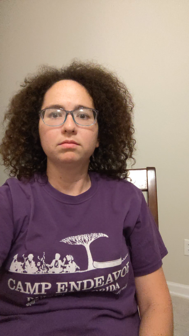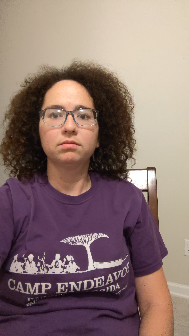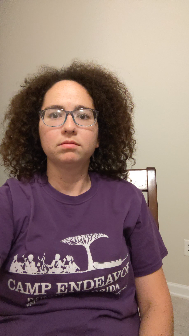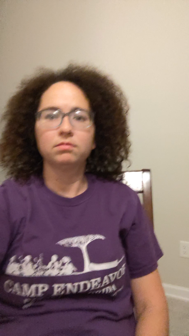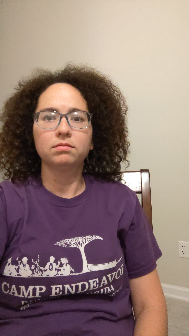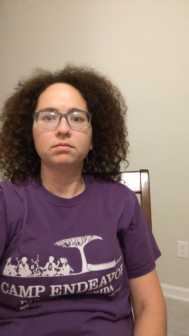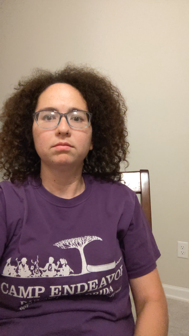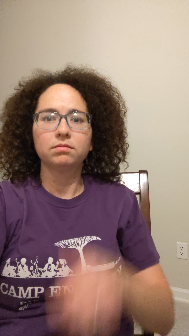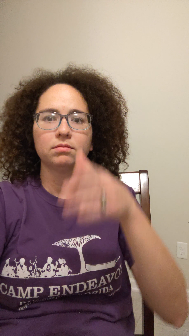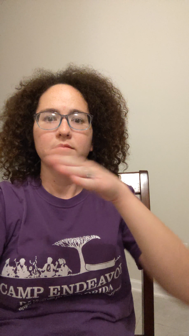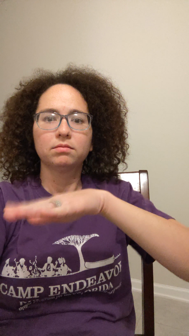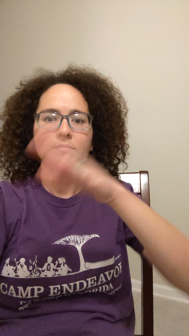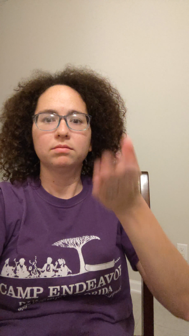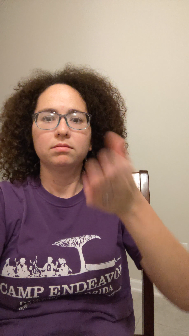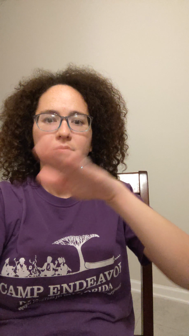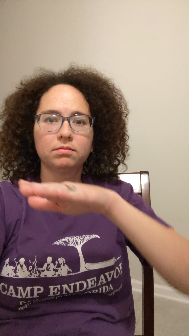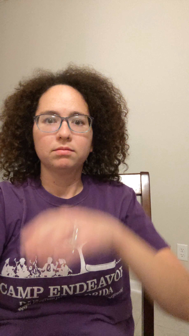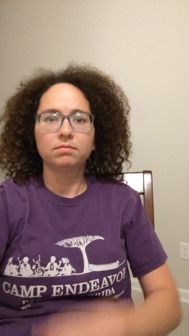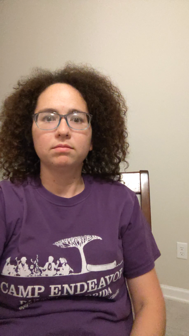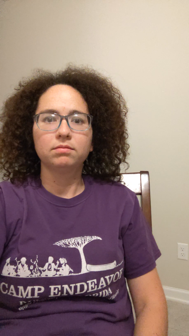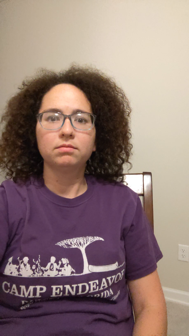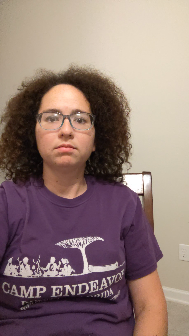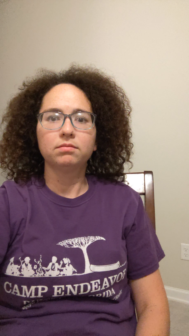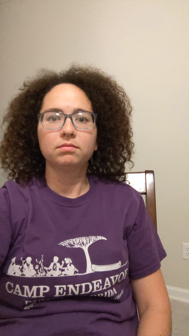kitchen